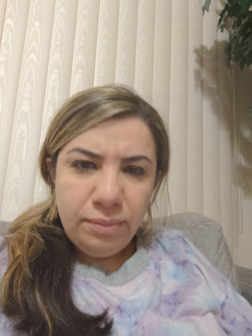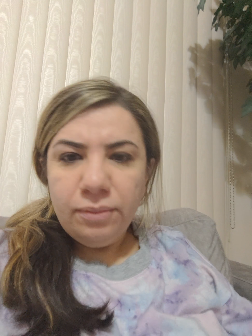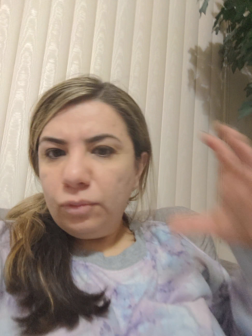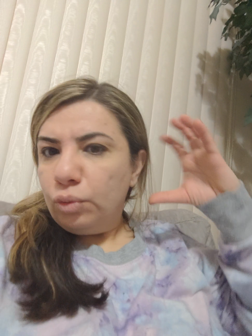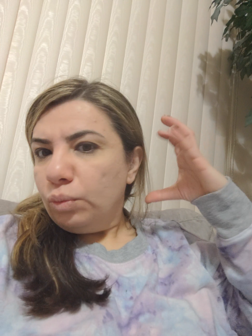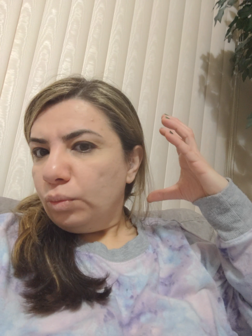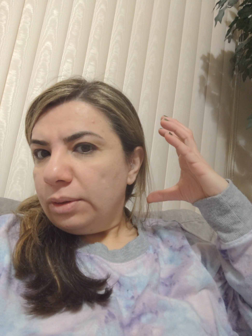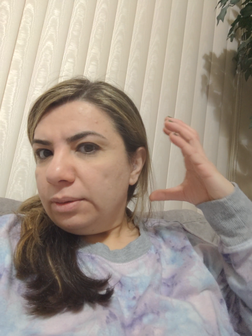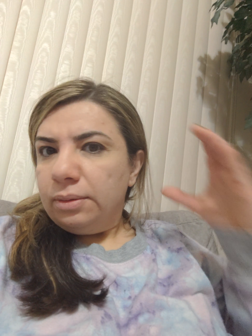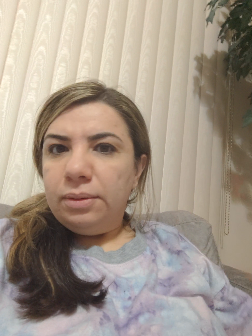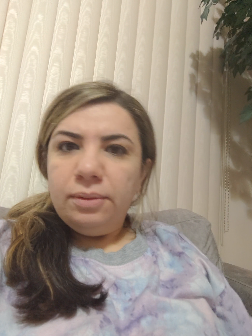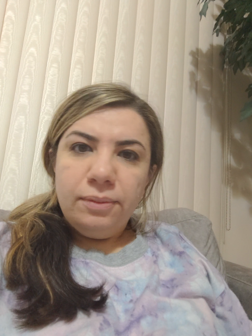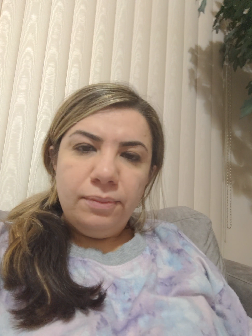radio